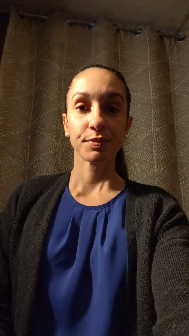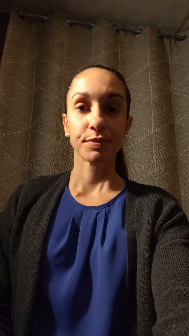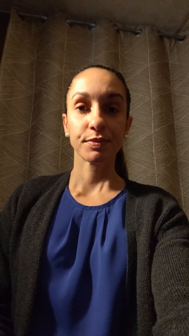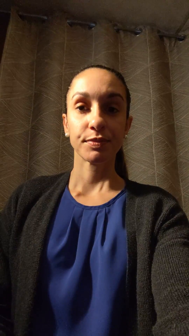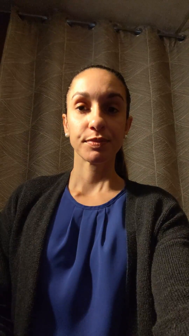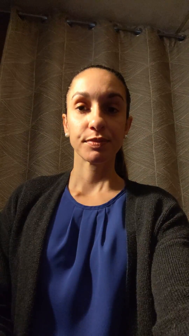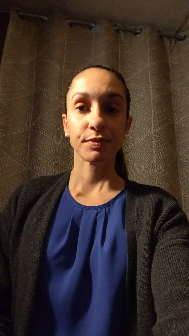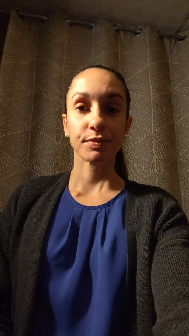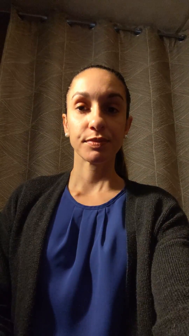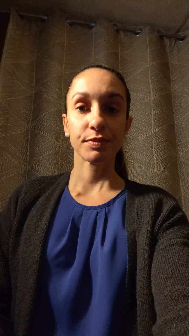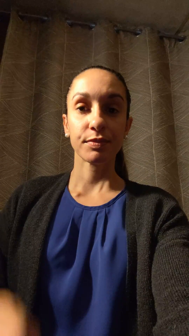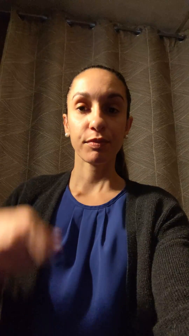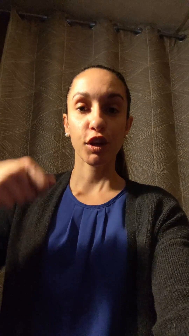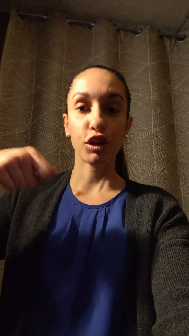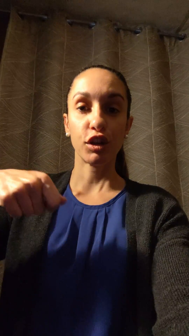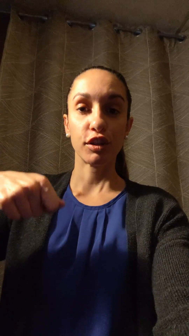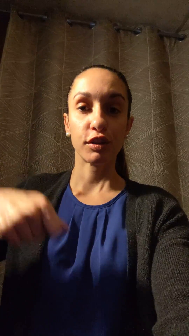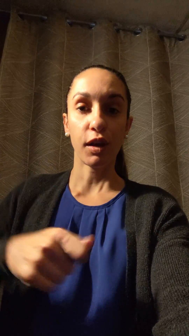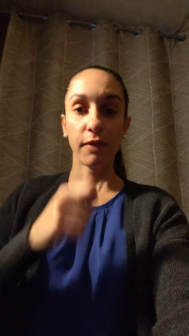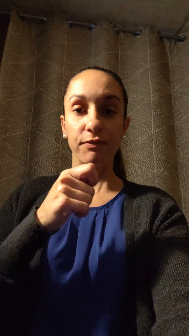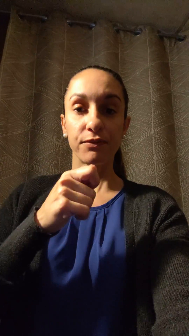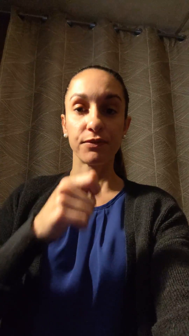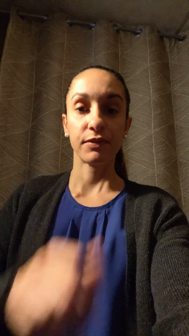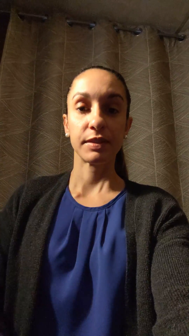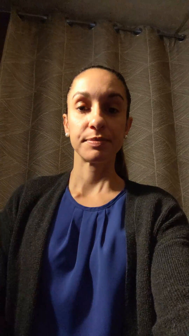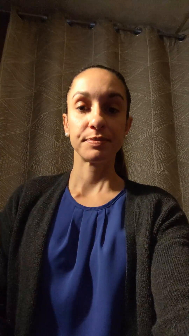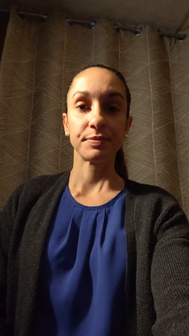shovel